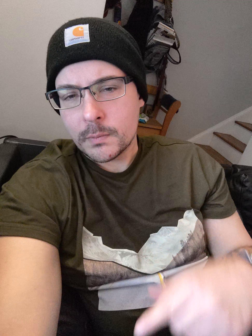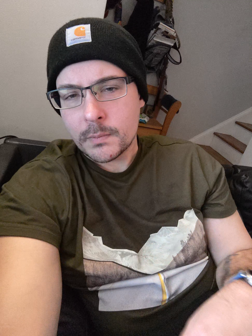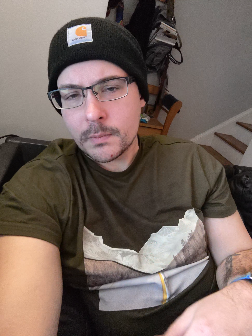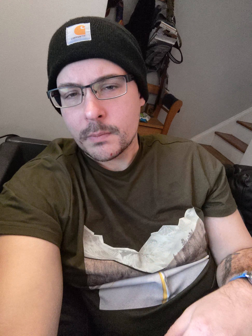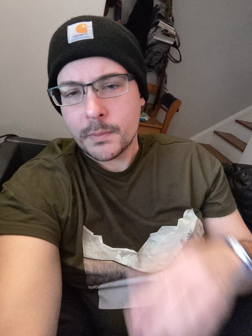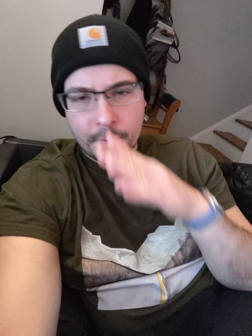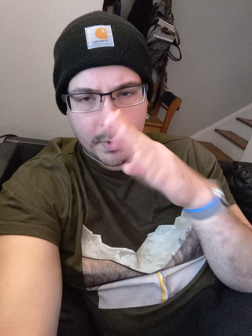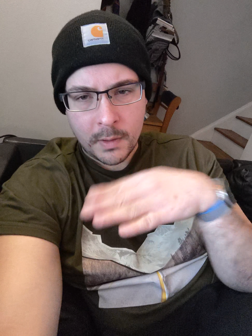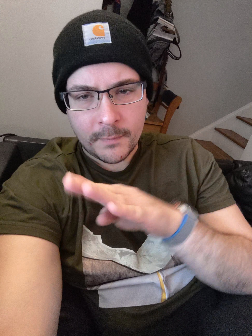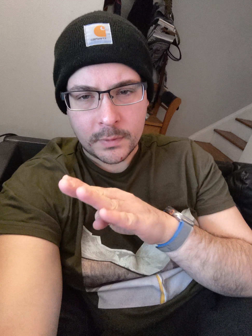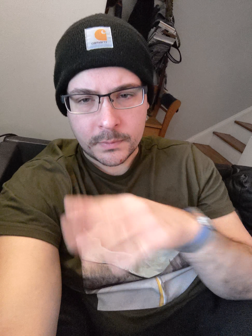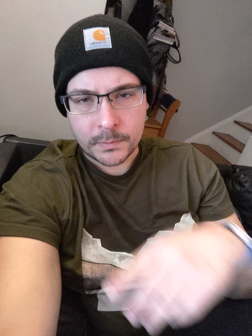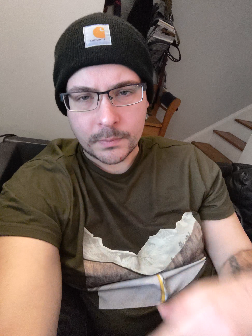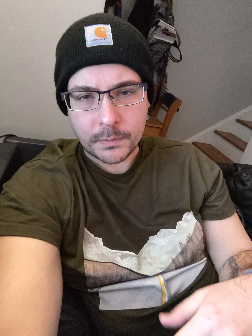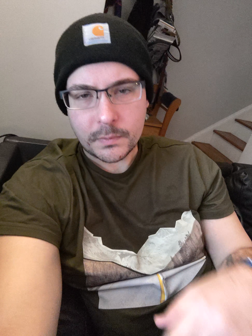elephant